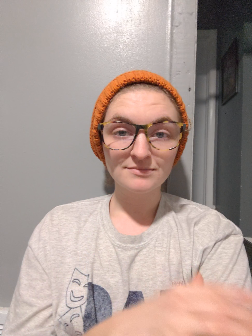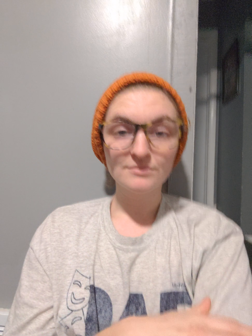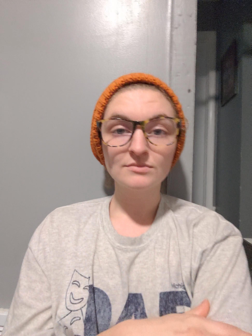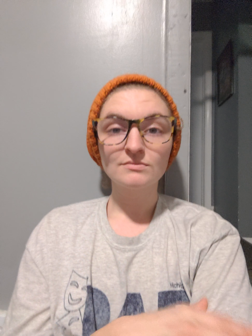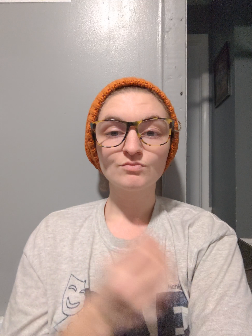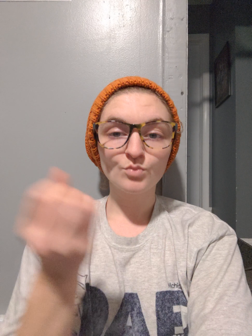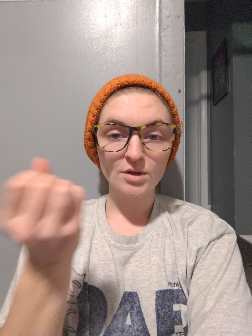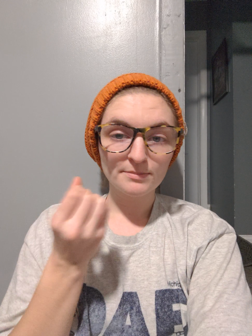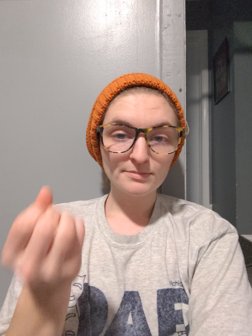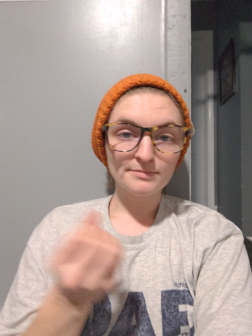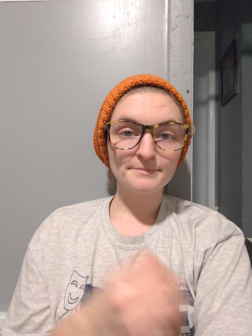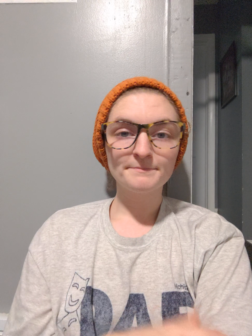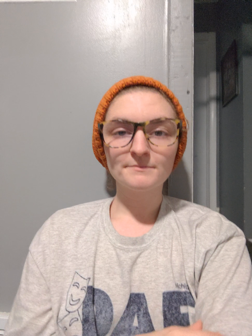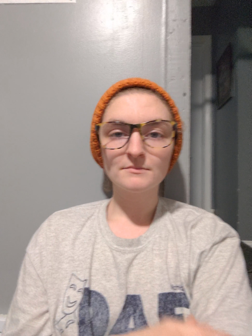drawer